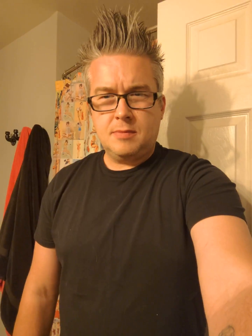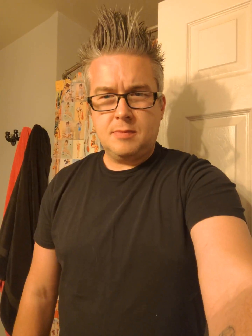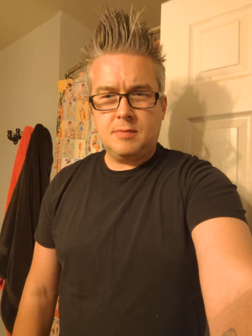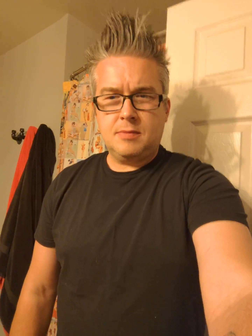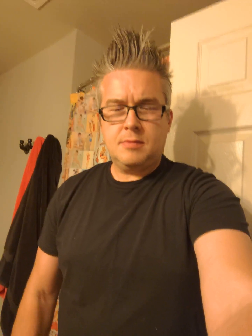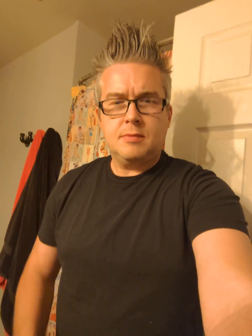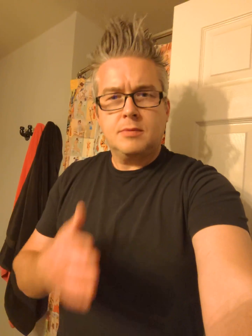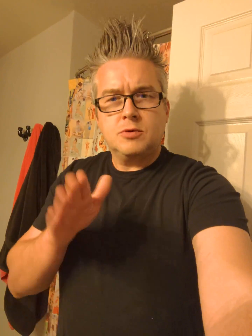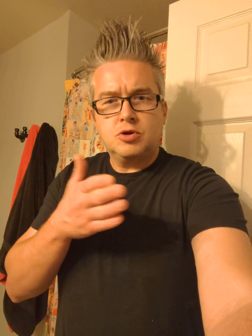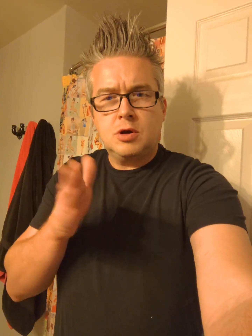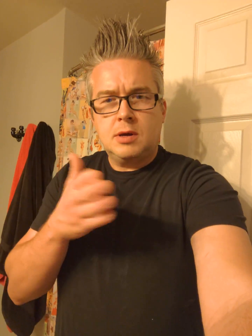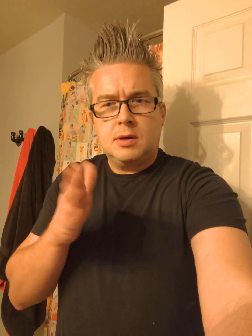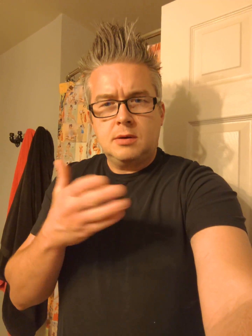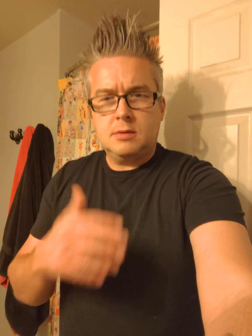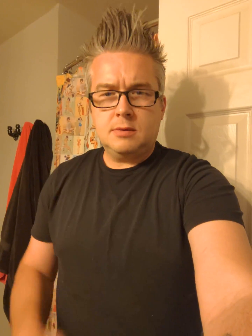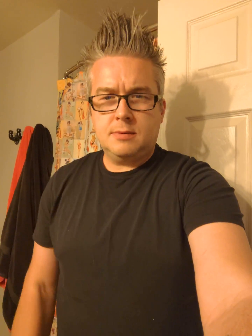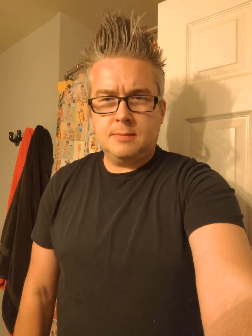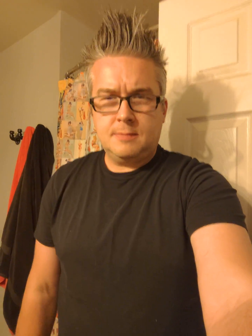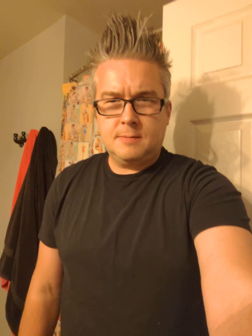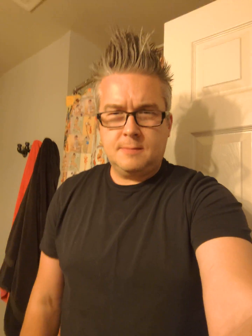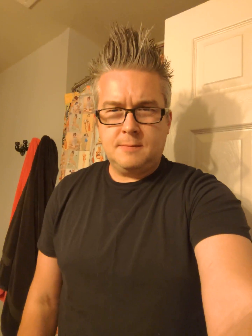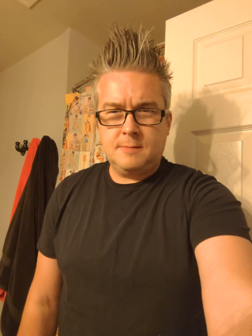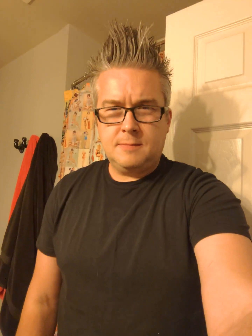share